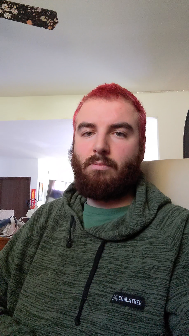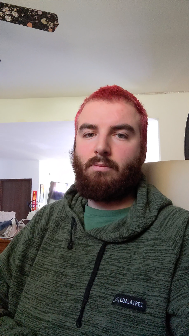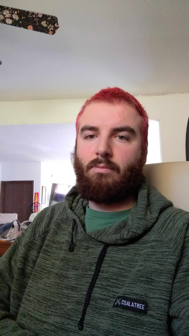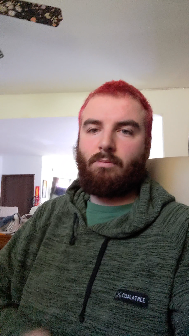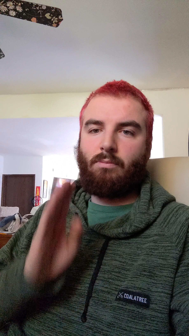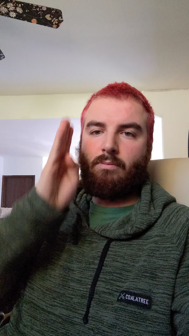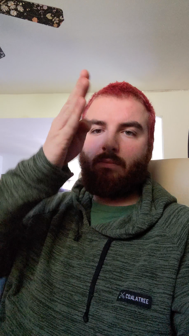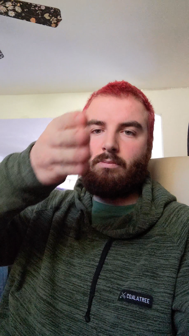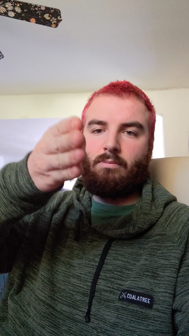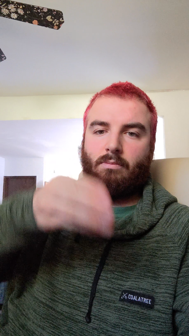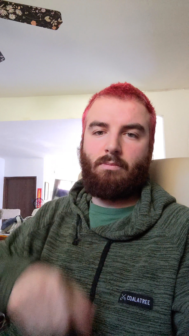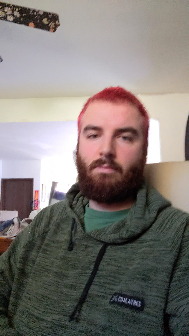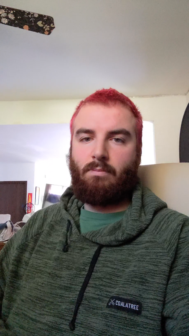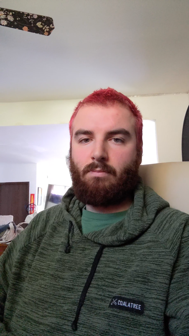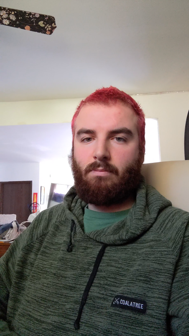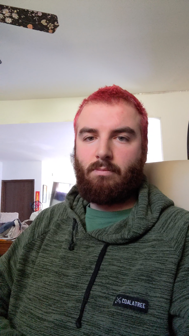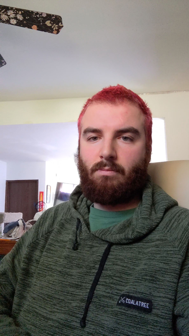over